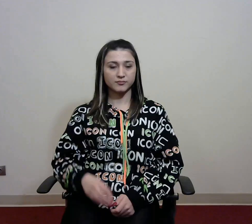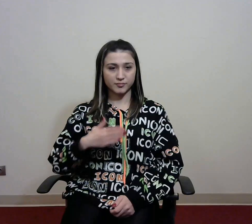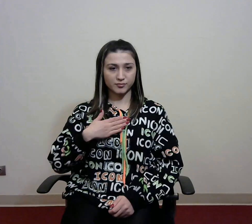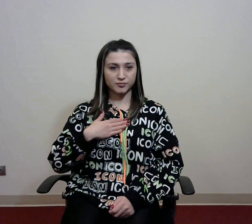mən